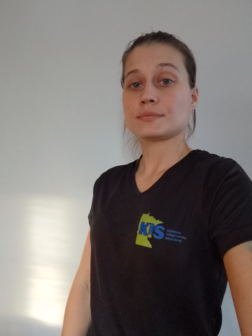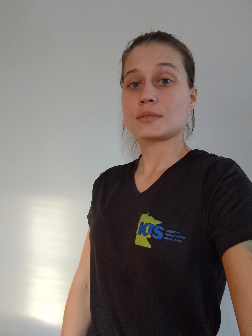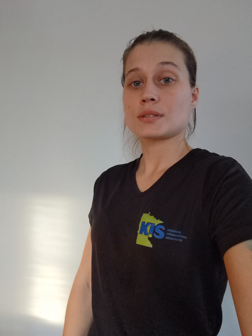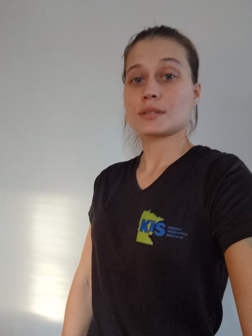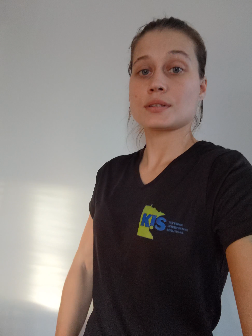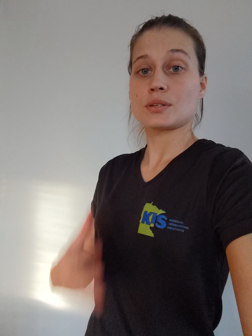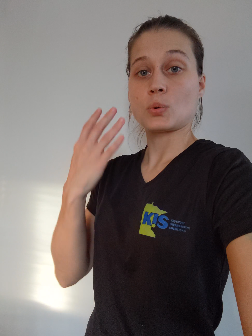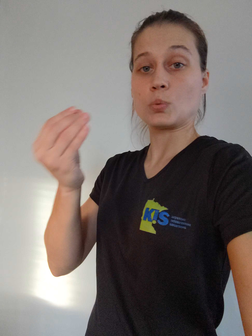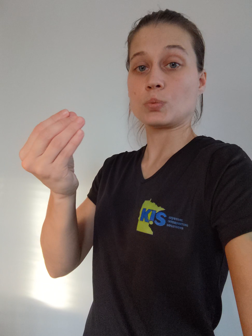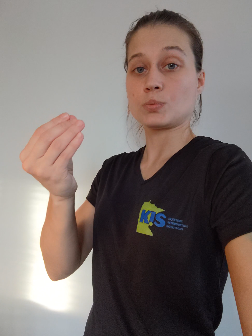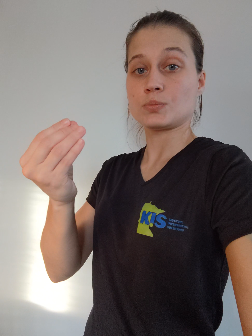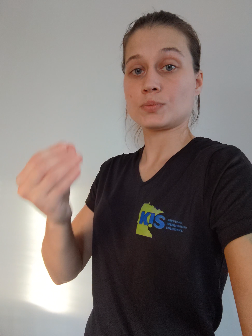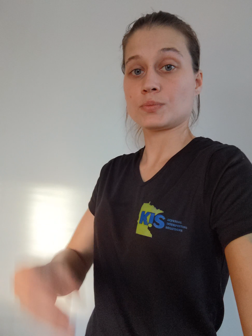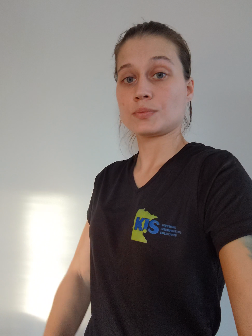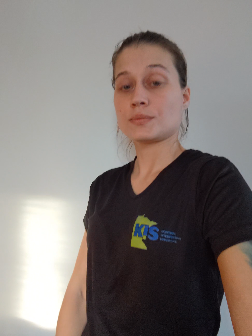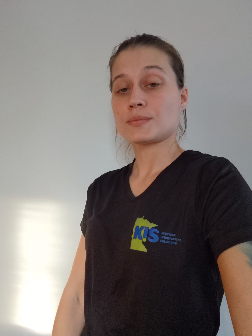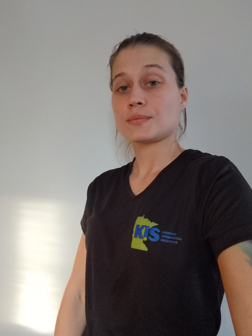go